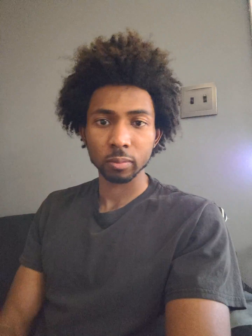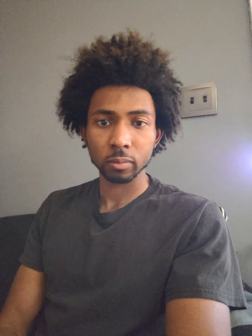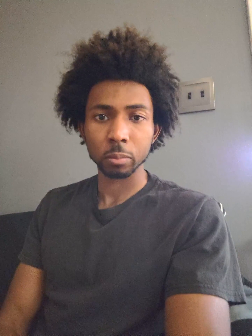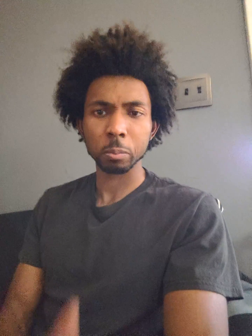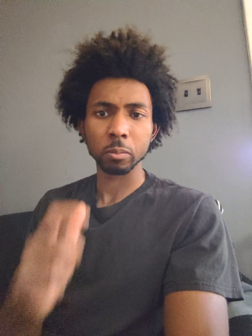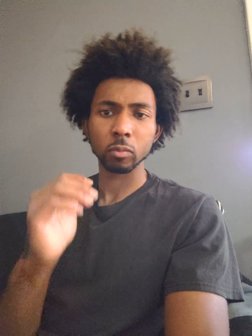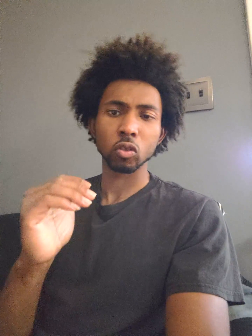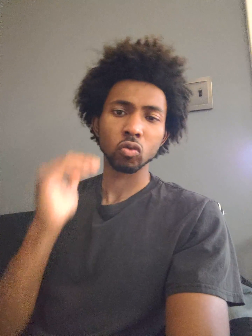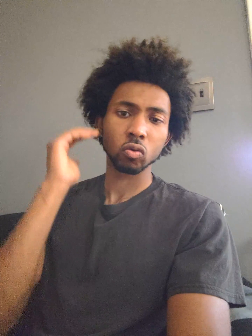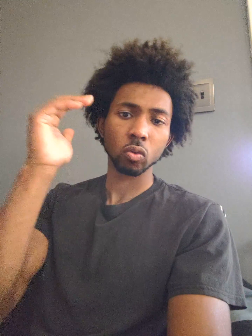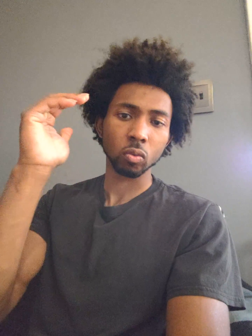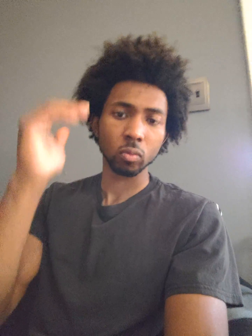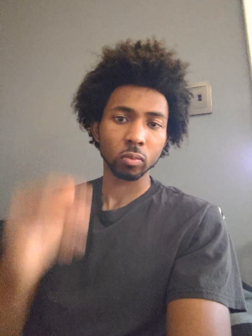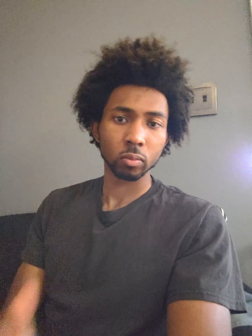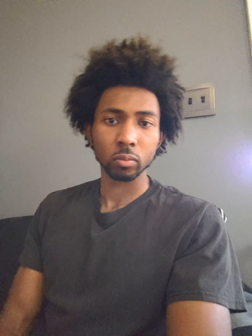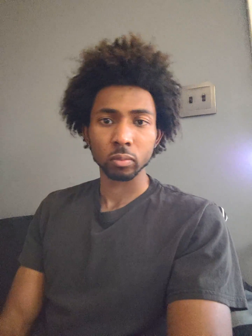big